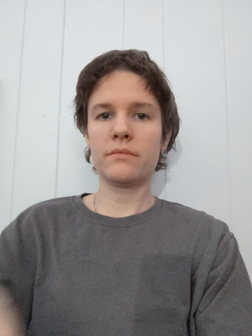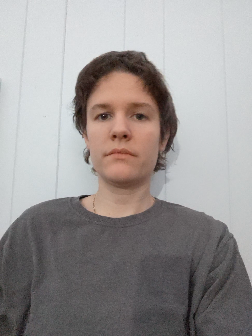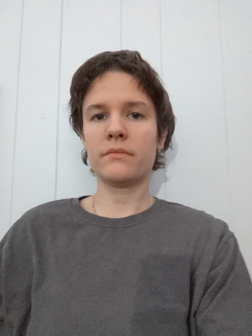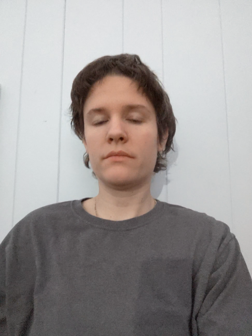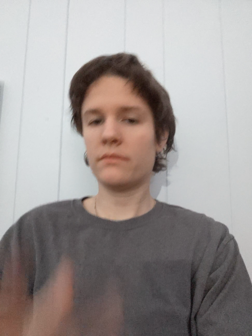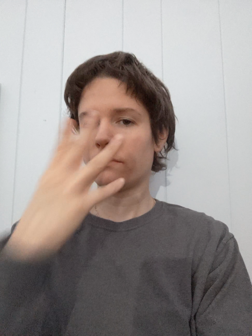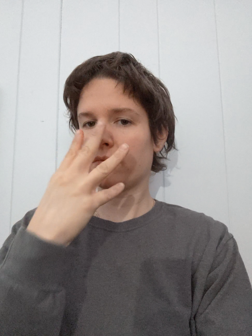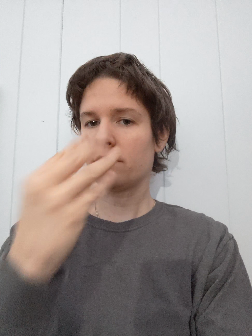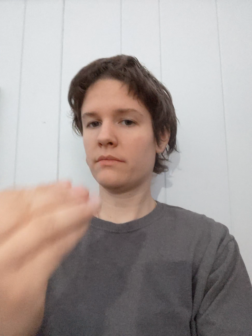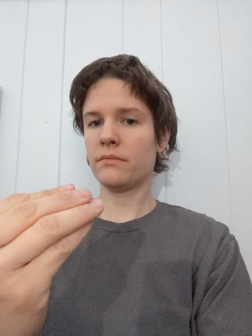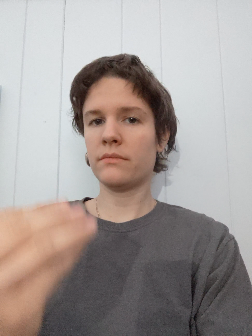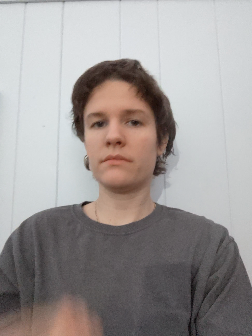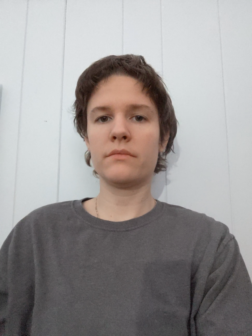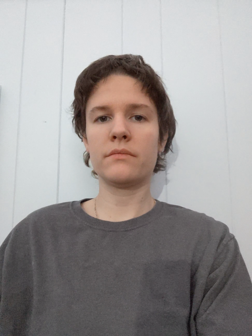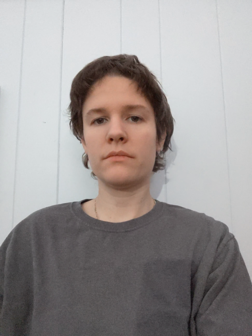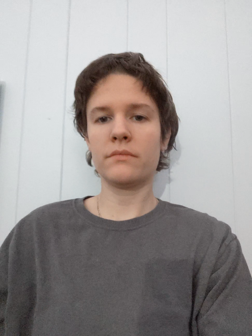wolf